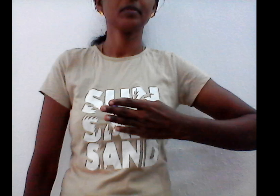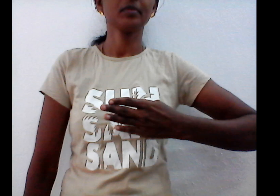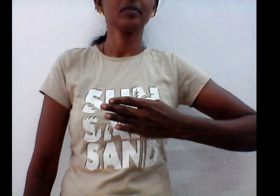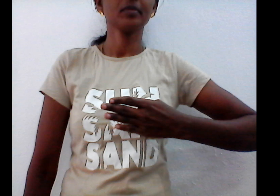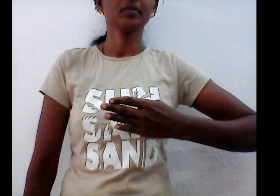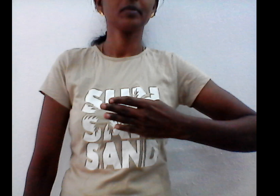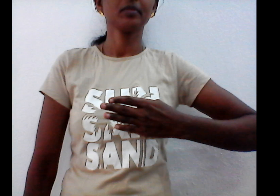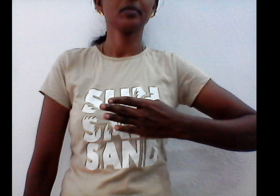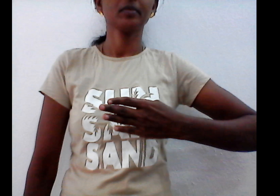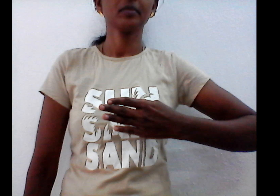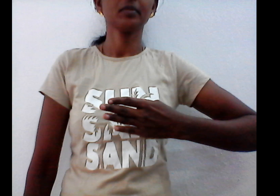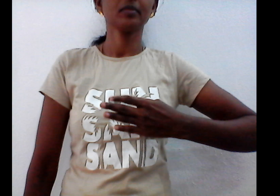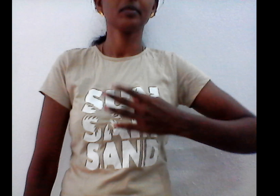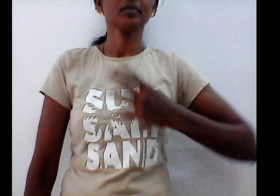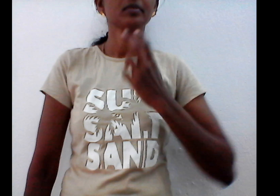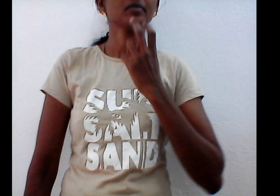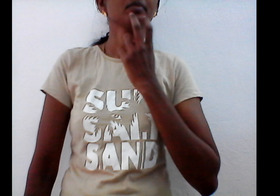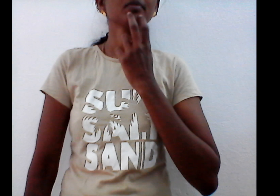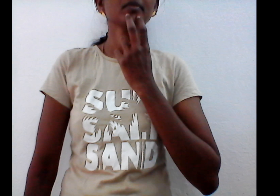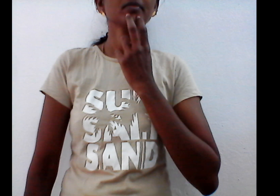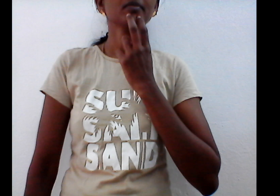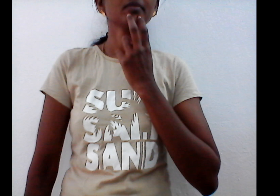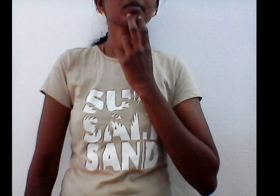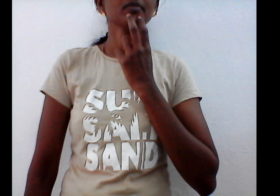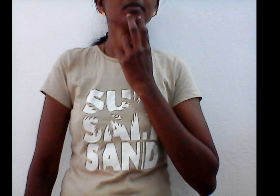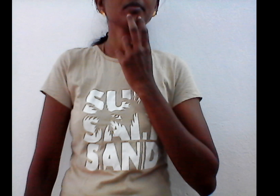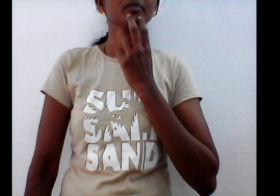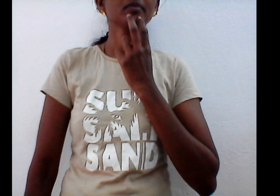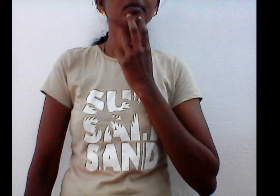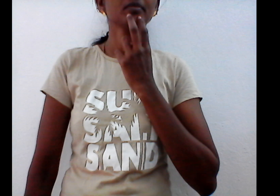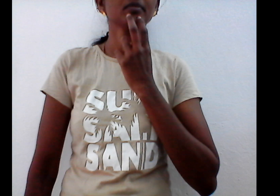അഃ